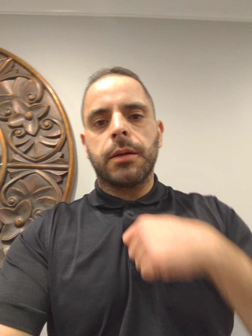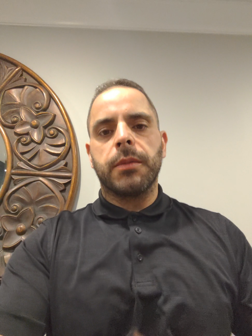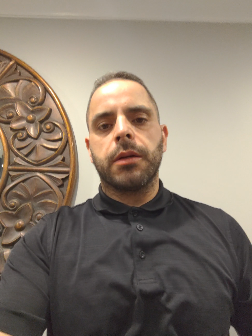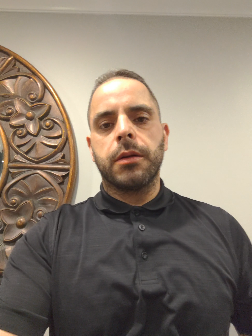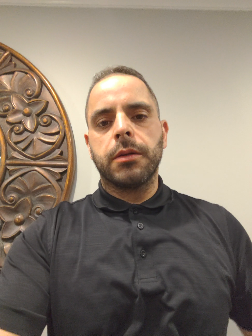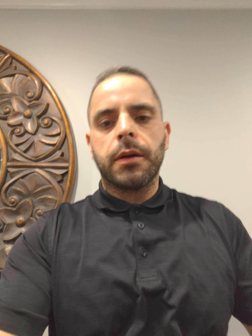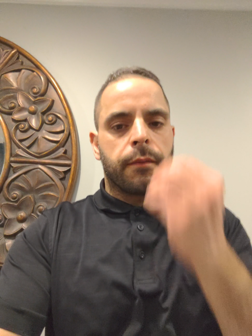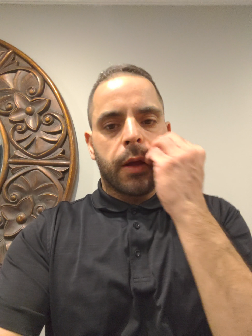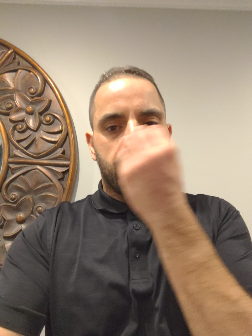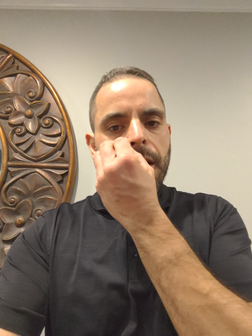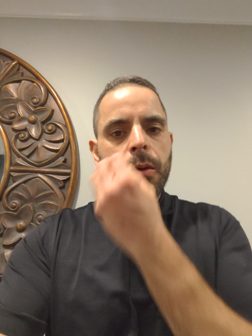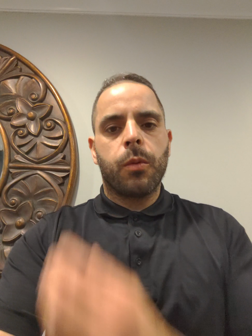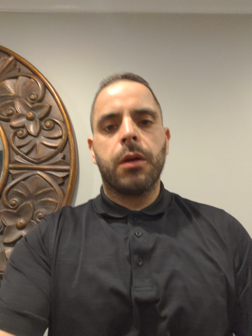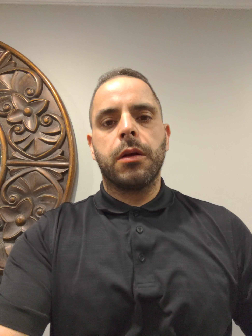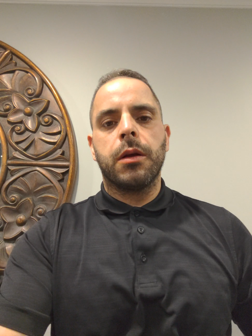flower